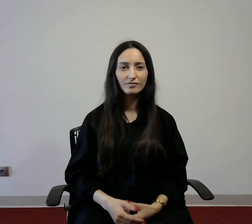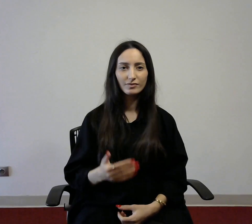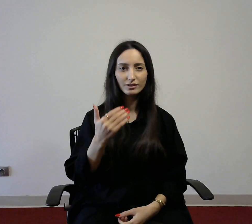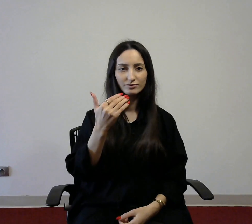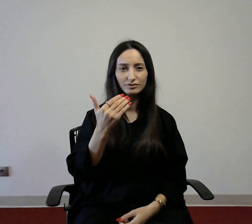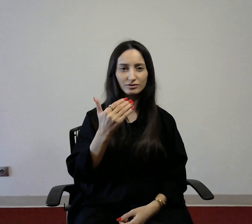siz